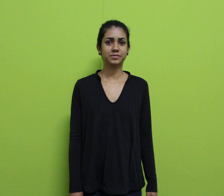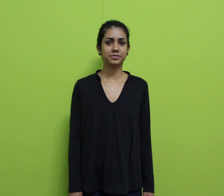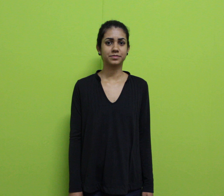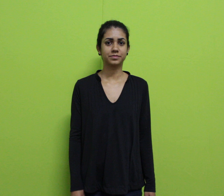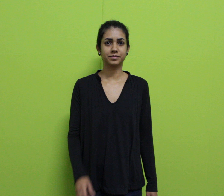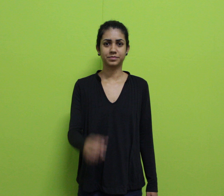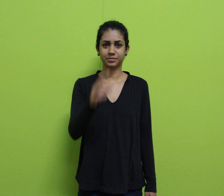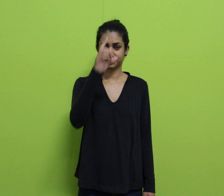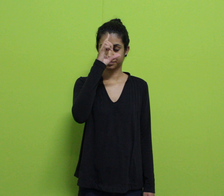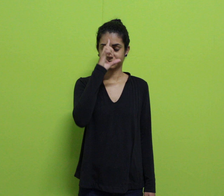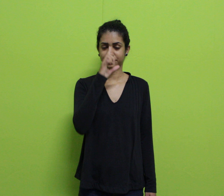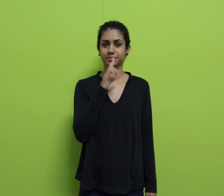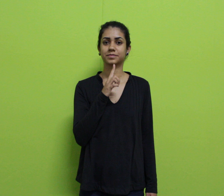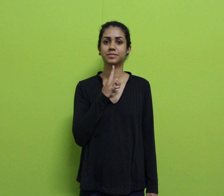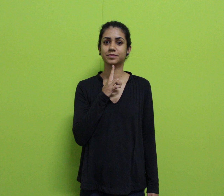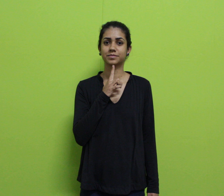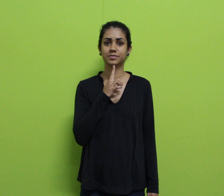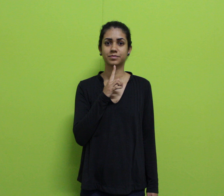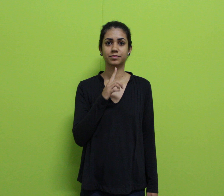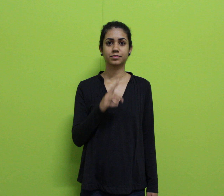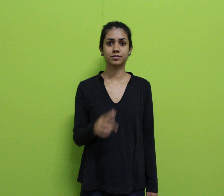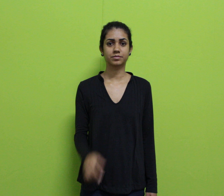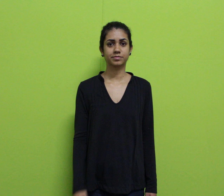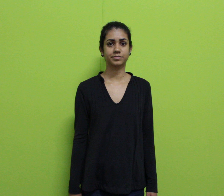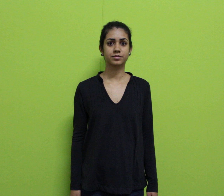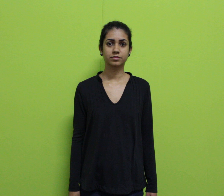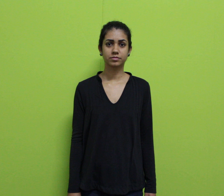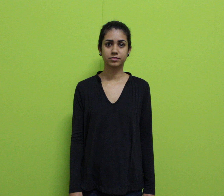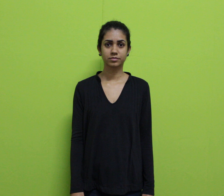amarelo